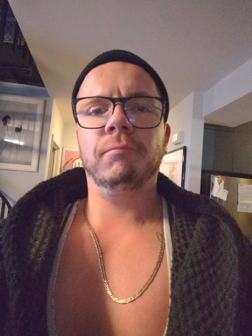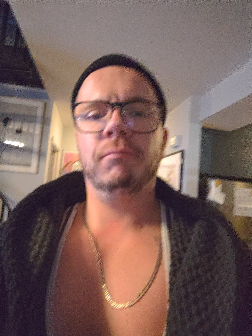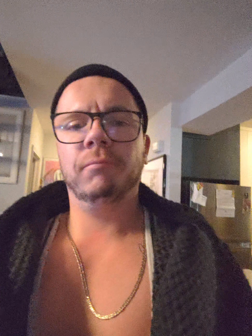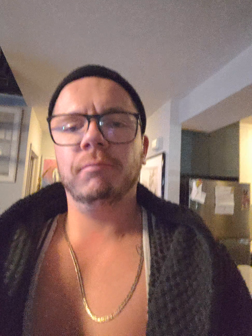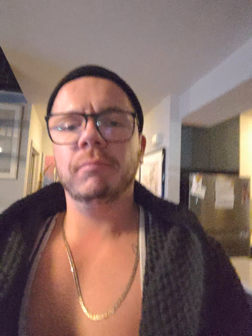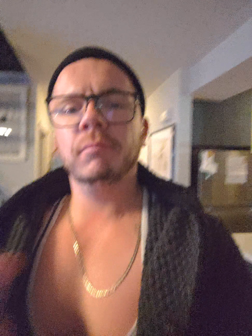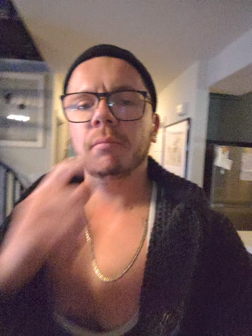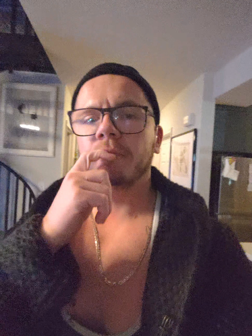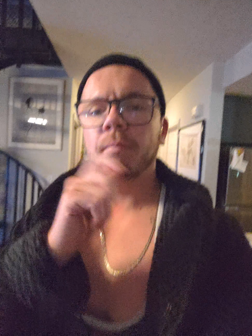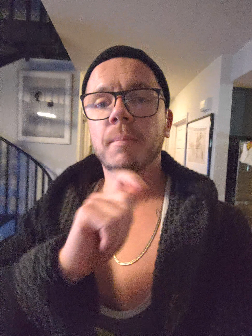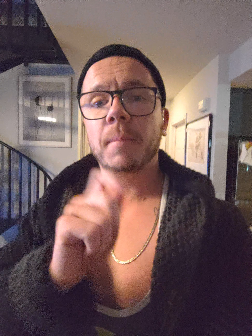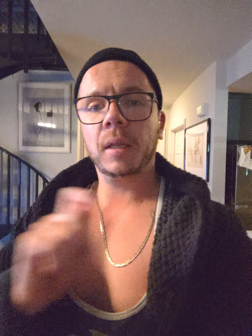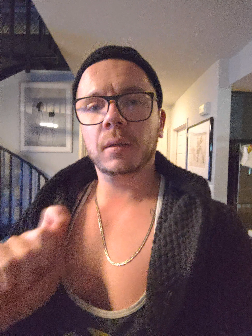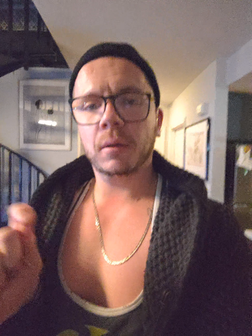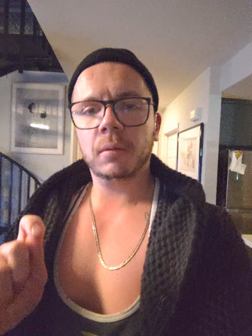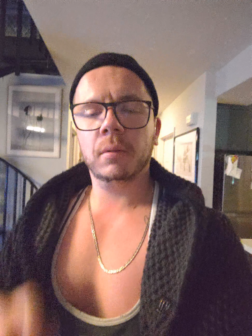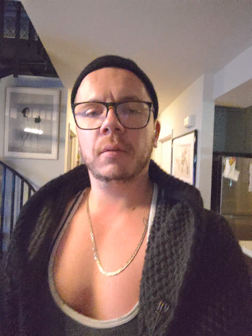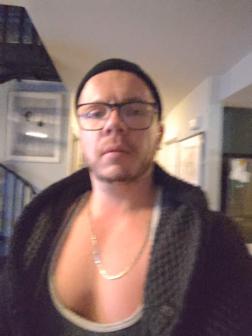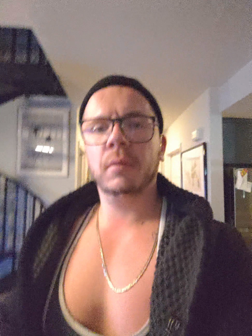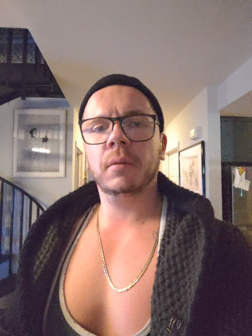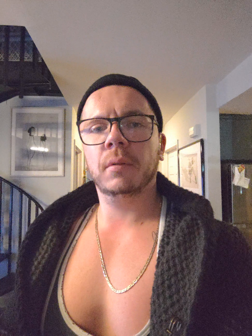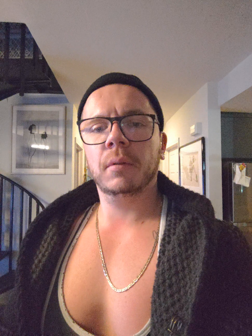pencil